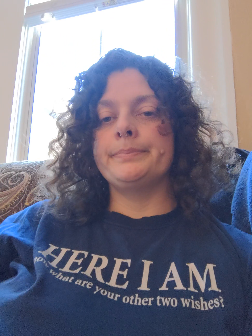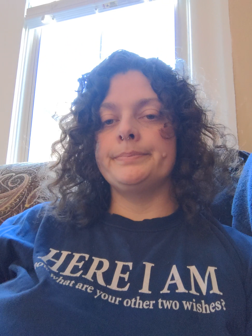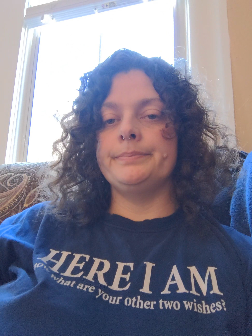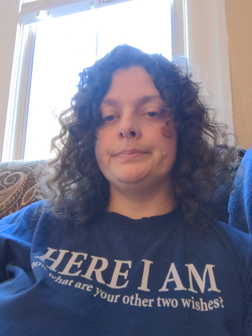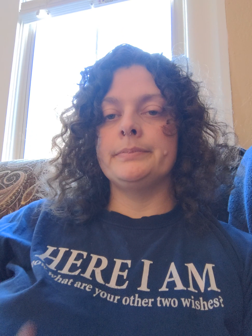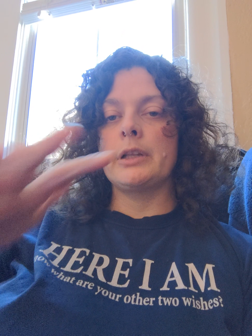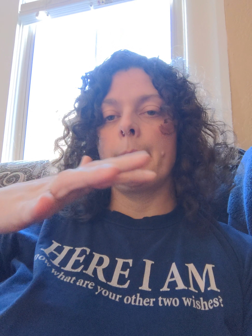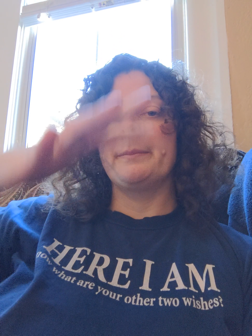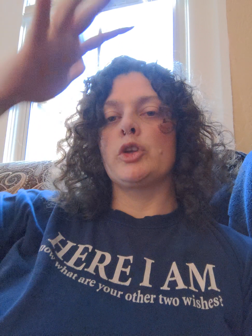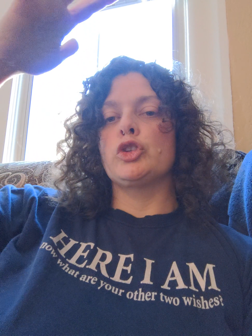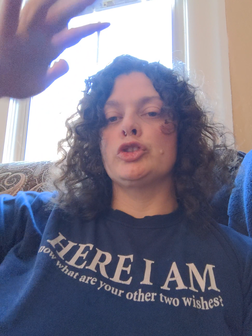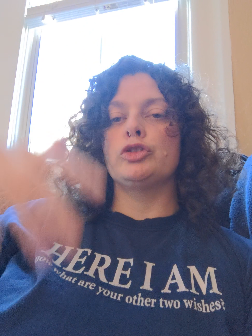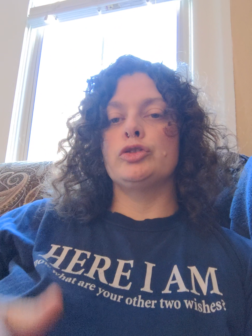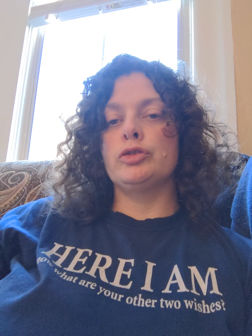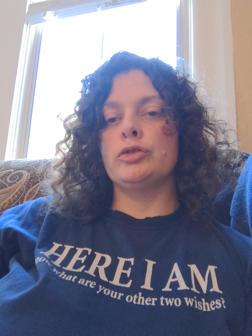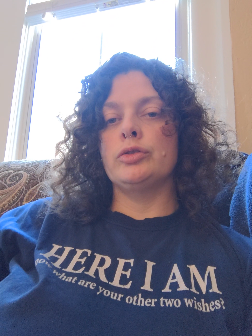helicopter